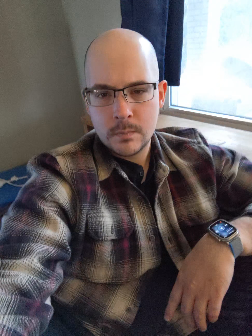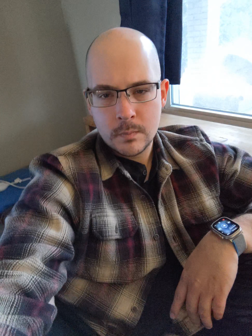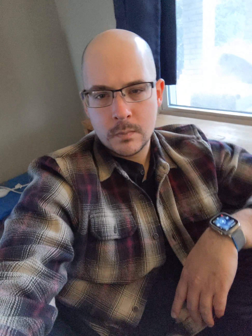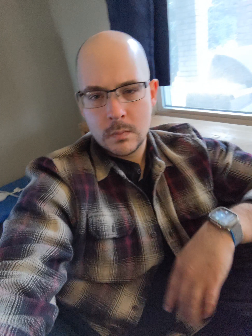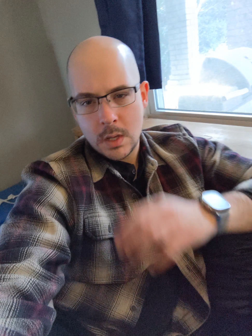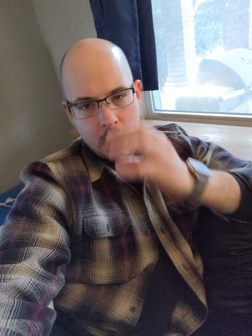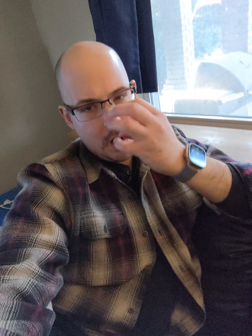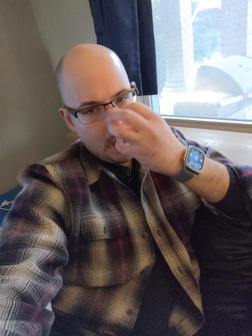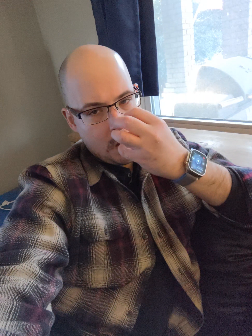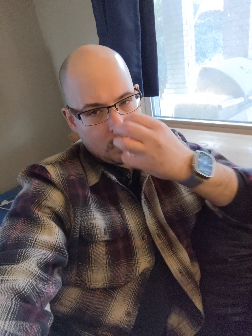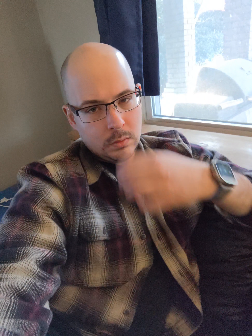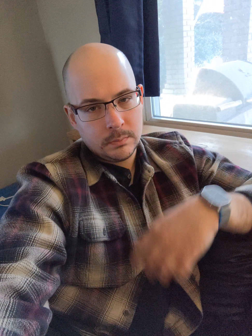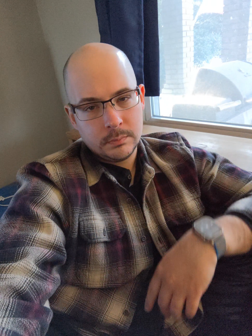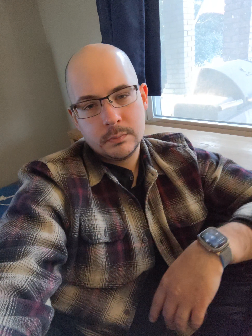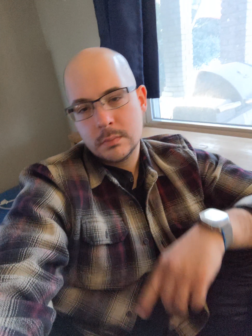clown